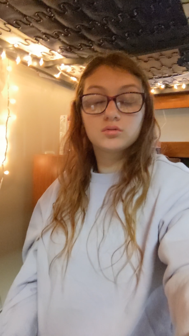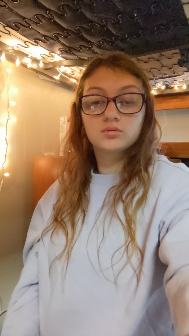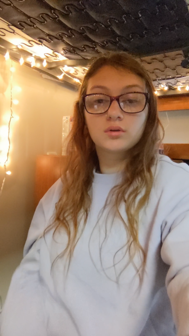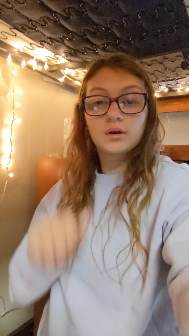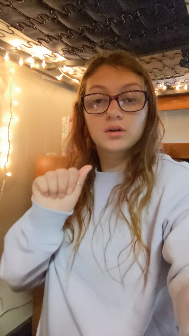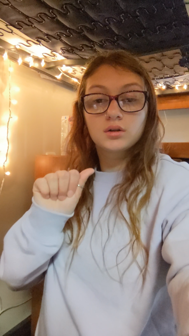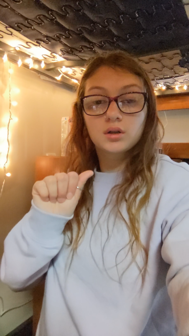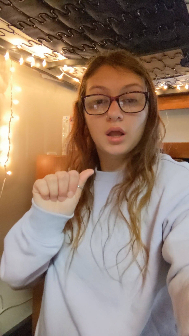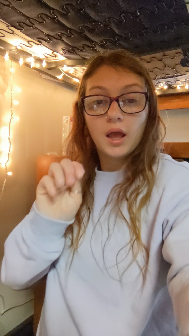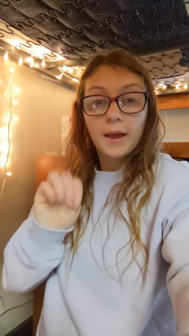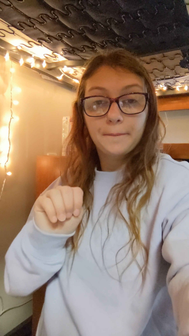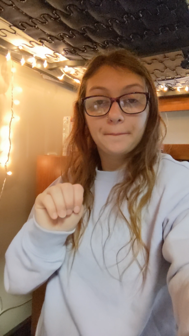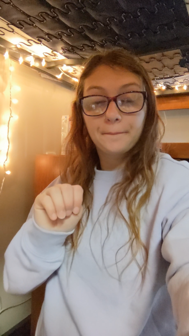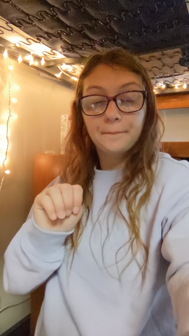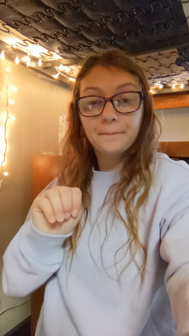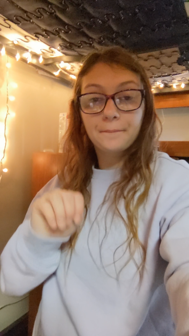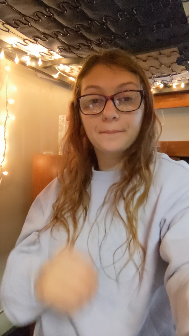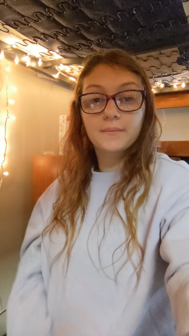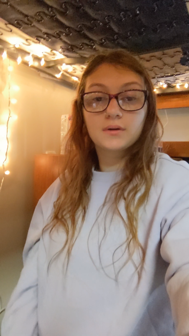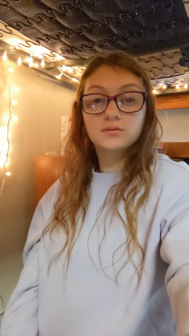am